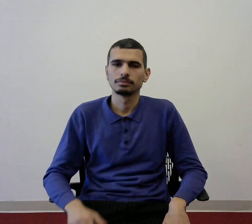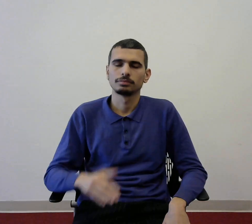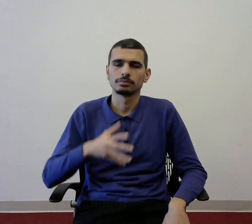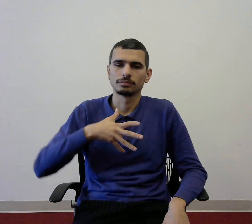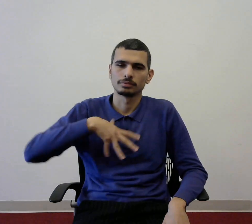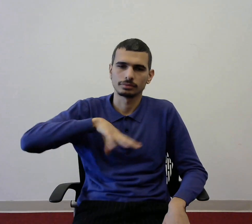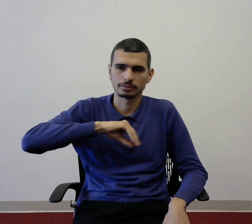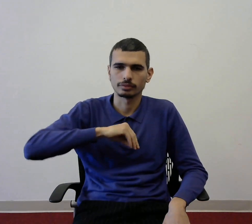biz